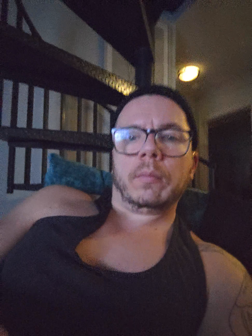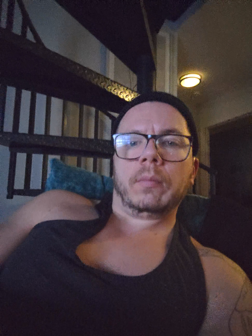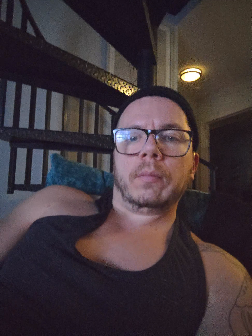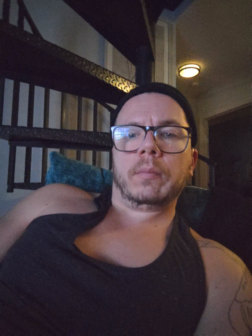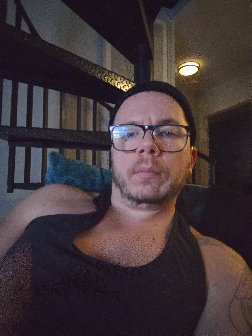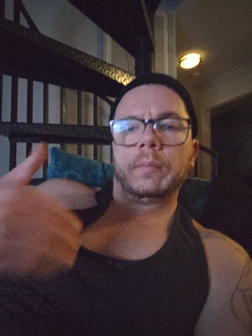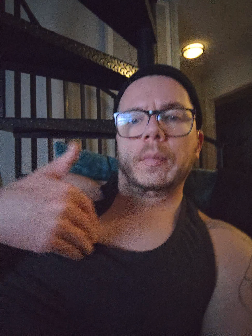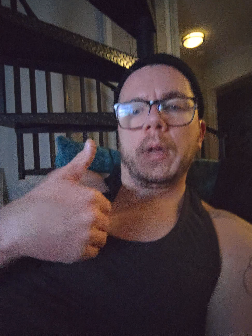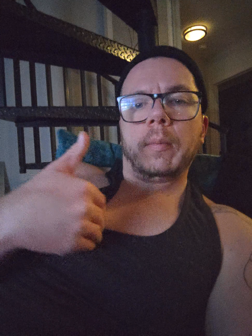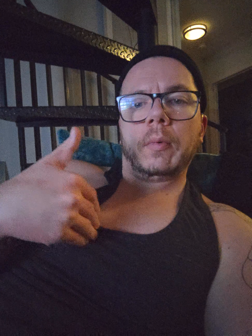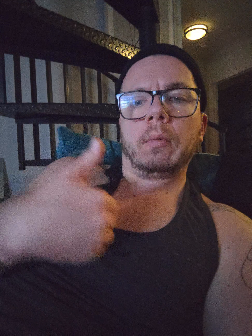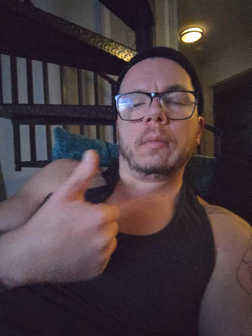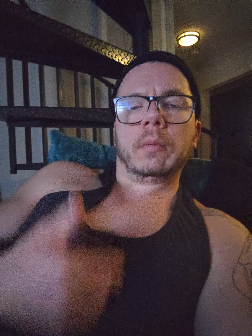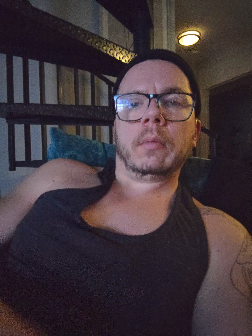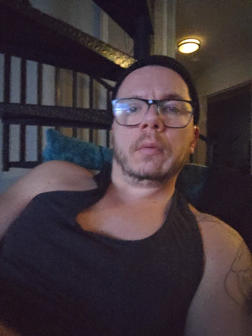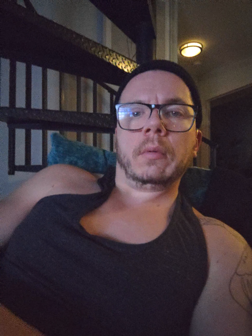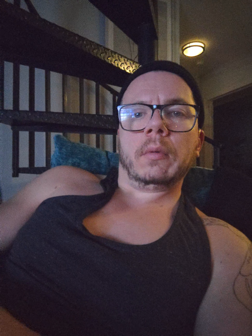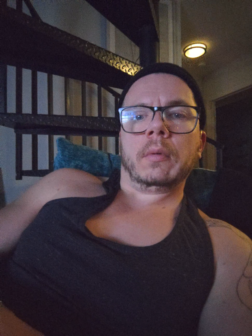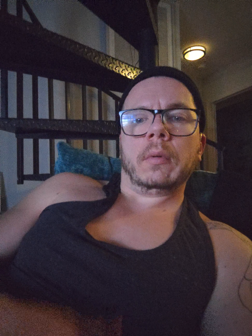animal